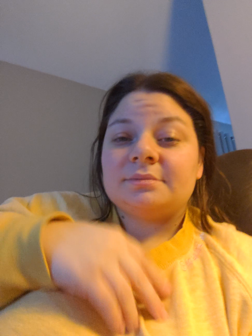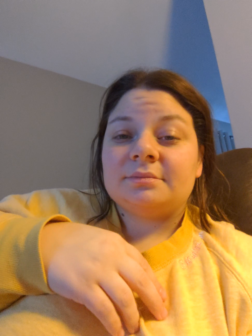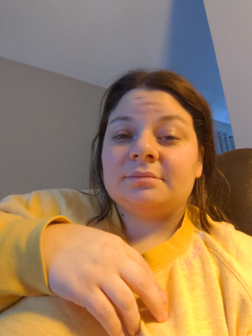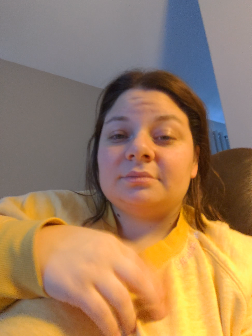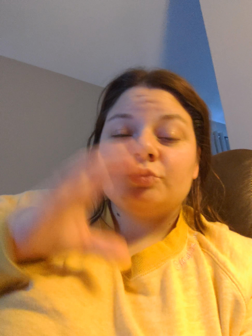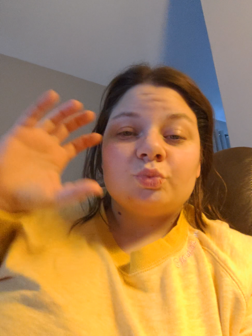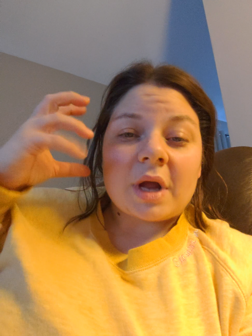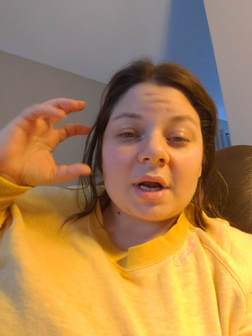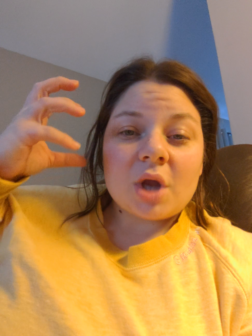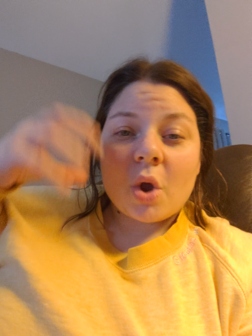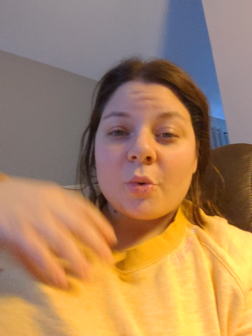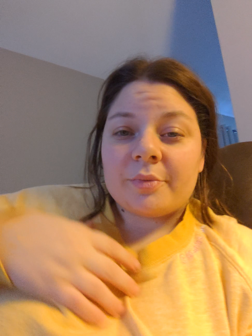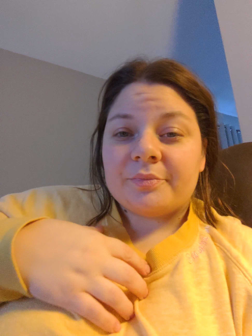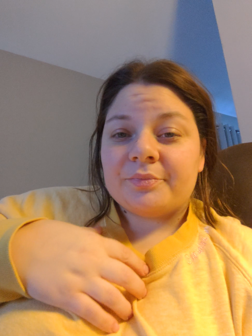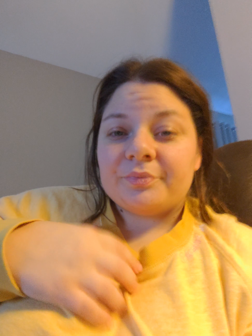radio